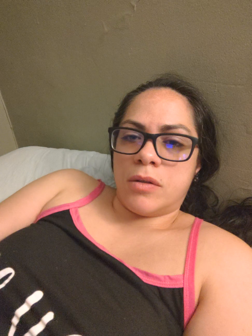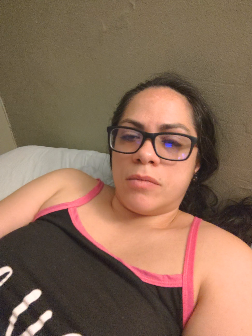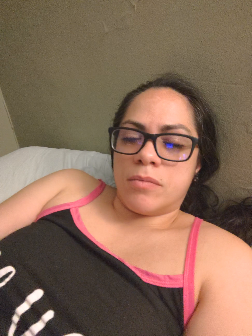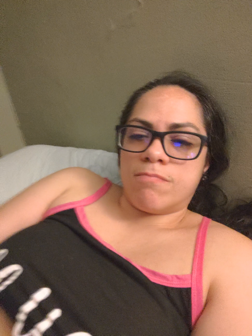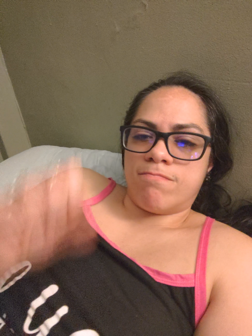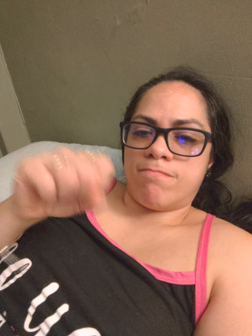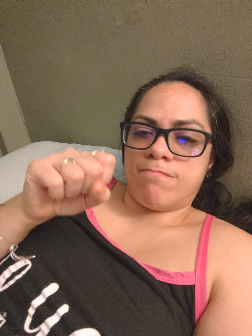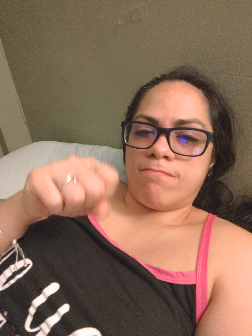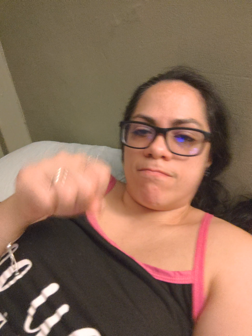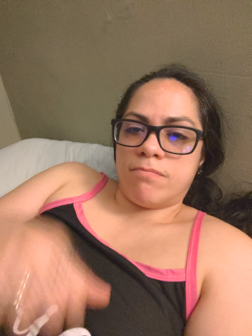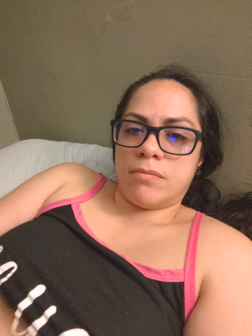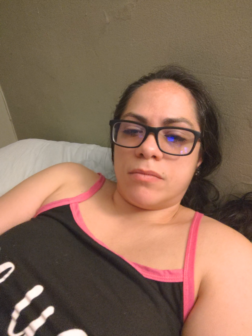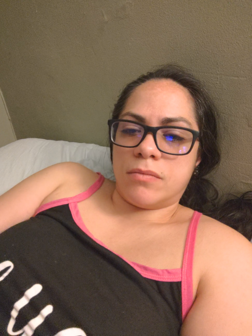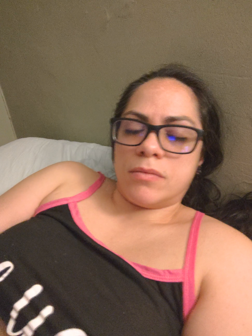yes